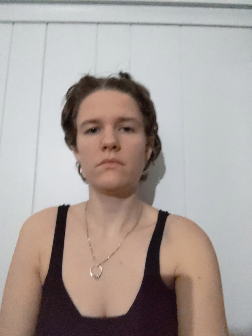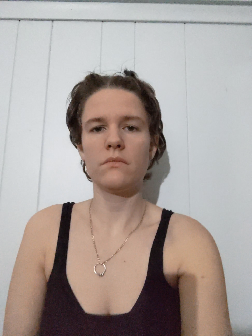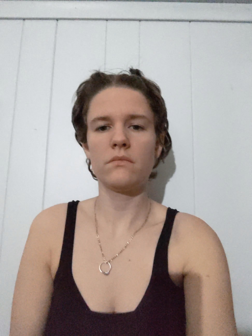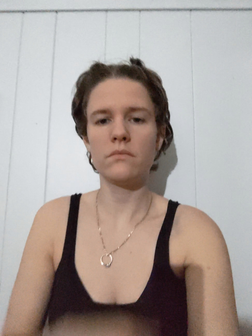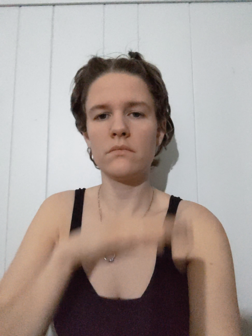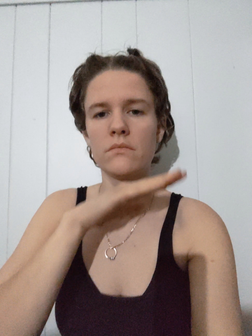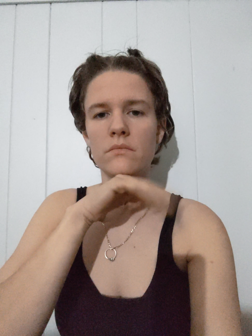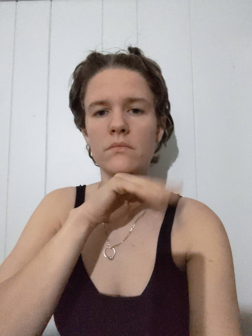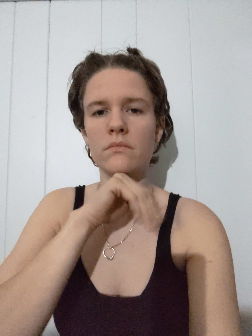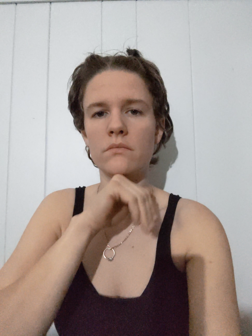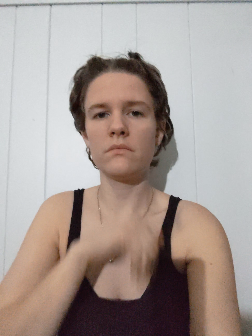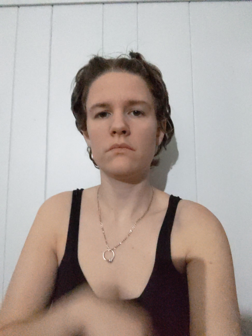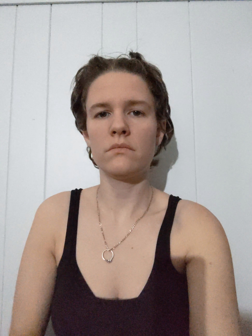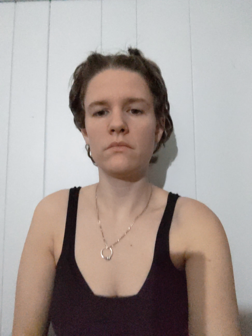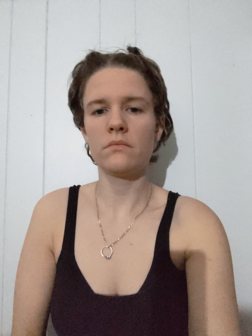pig